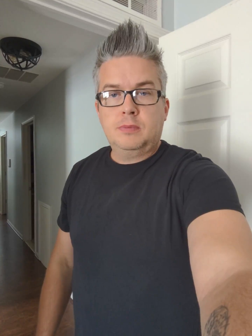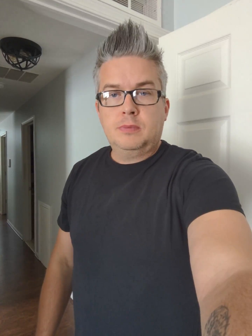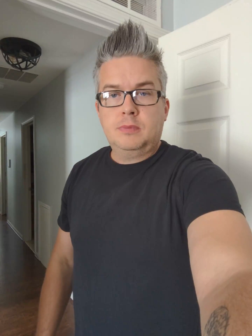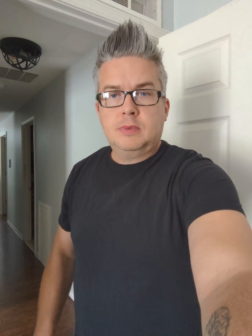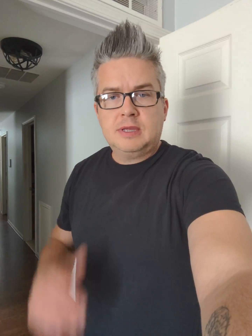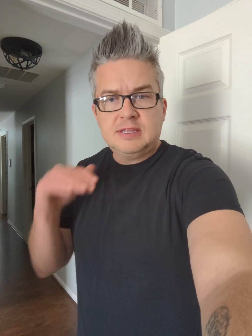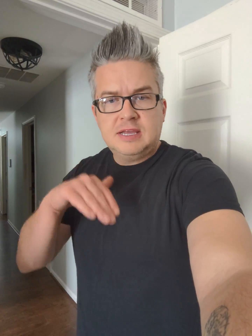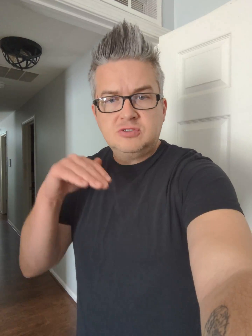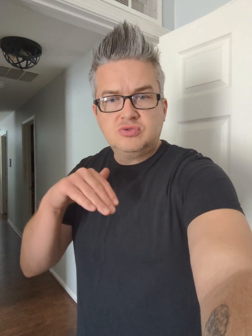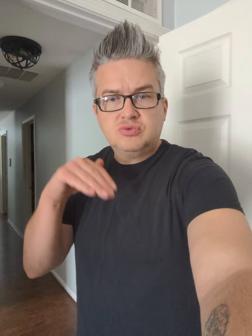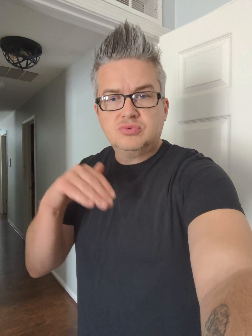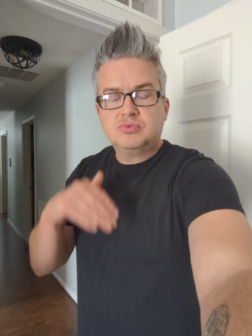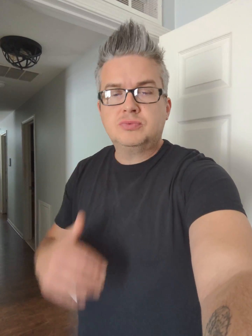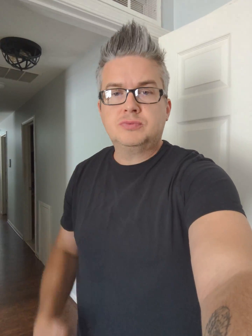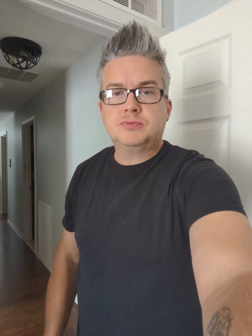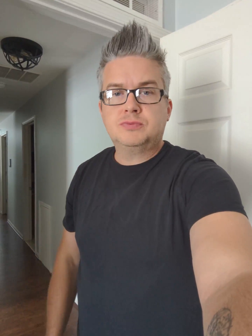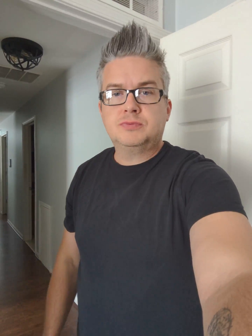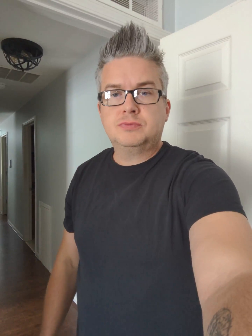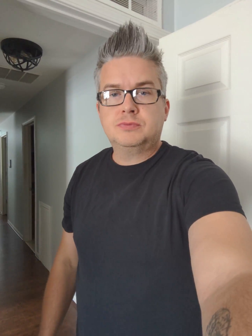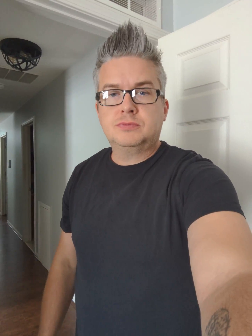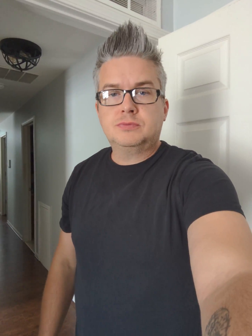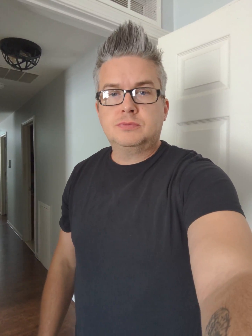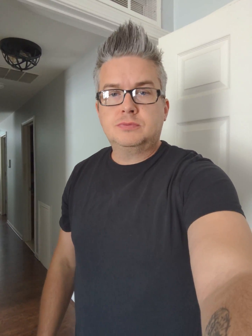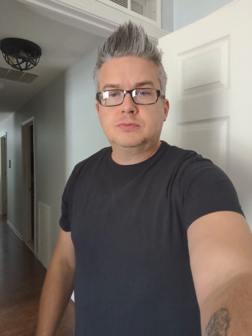doctor